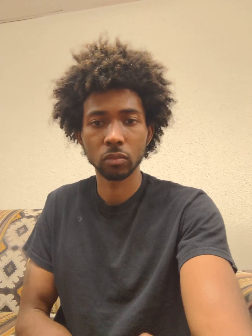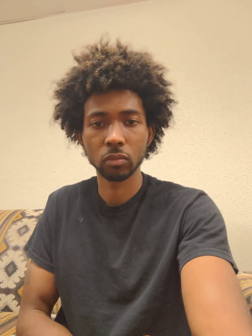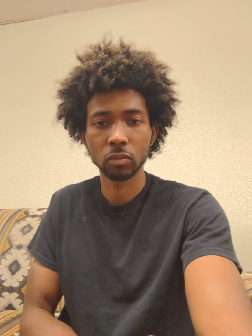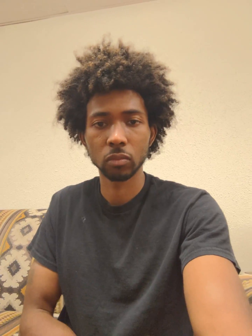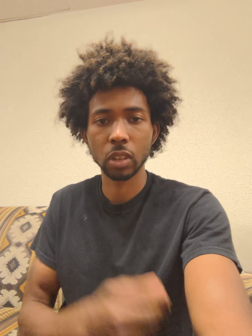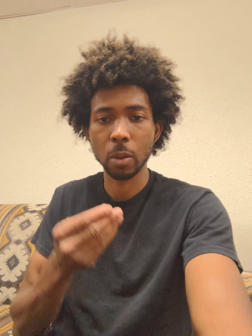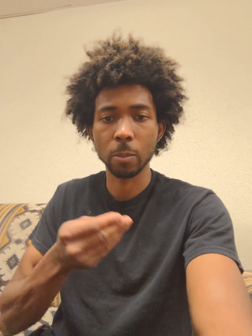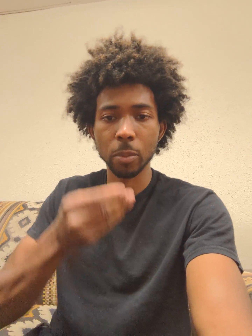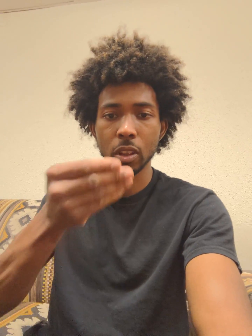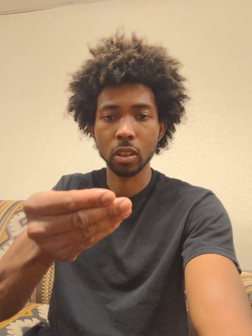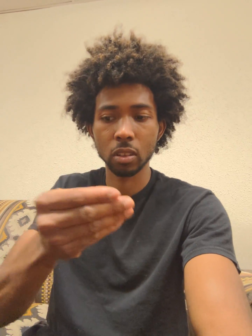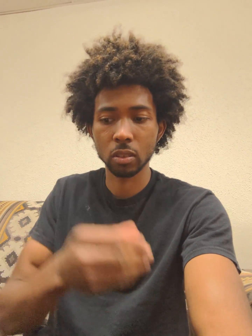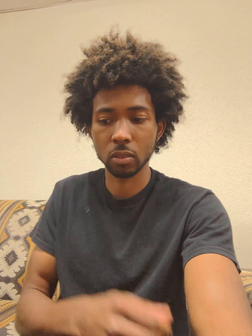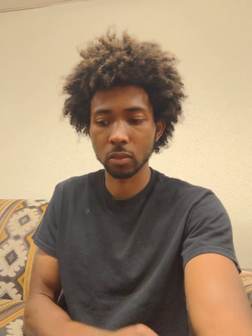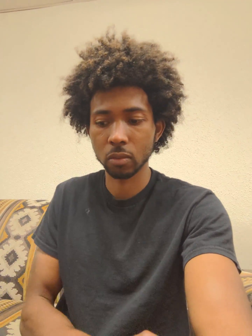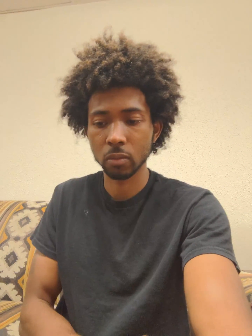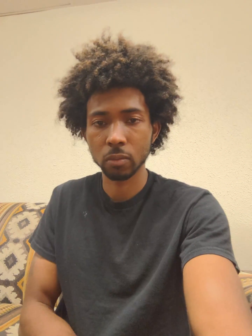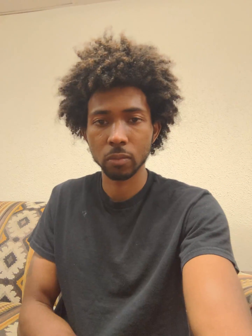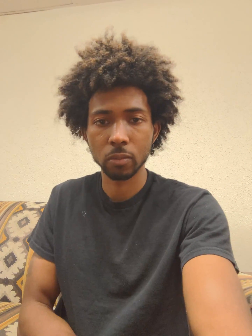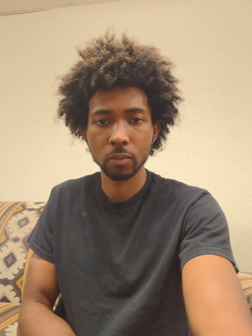buy